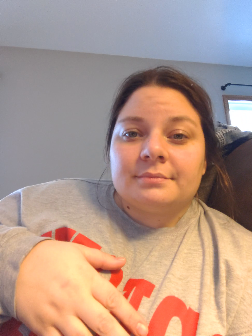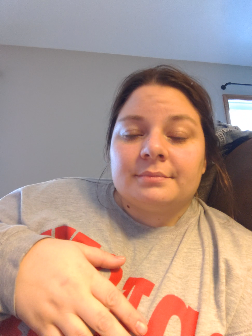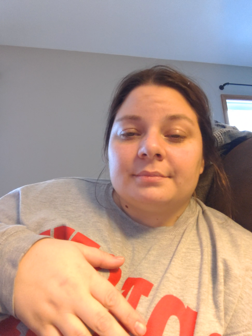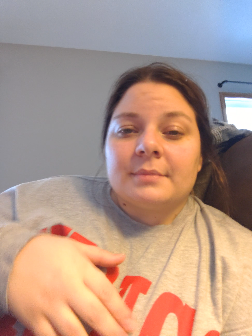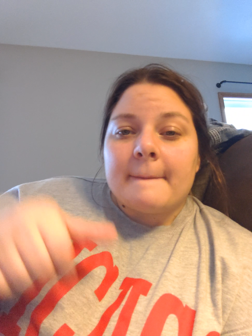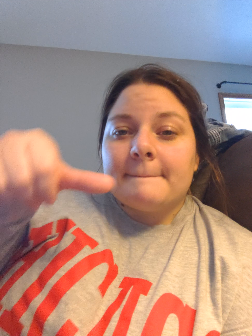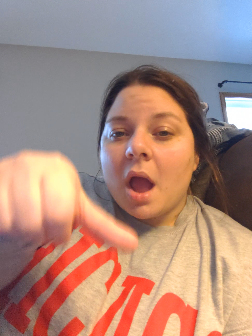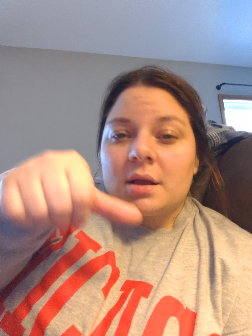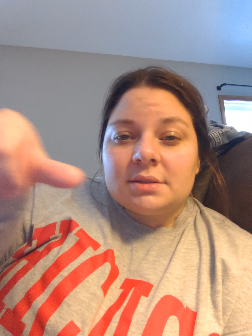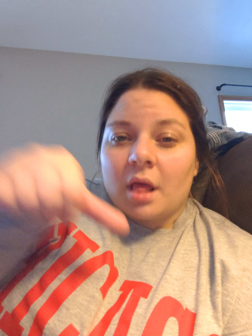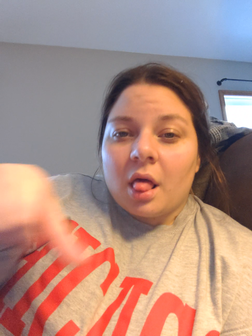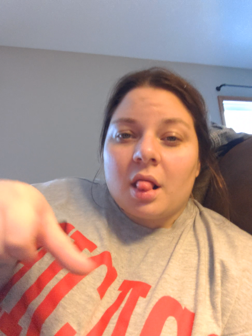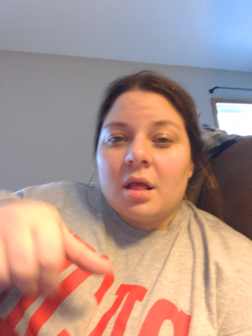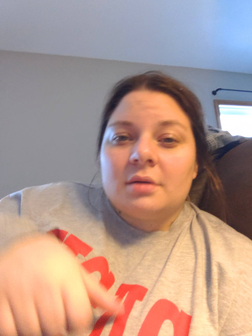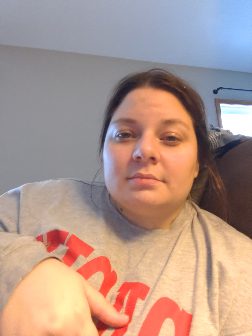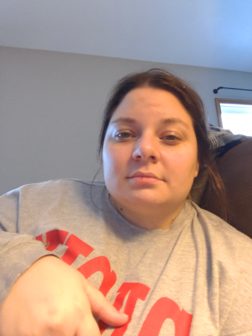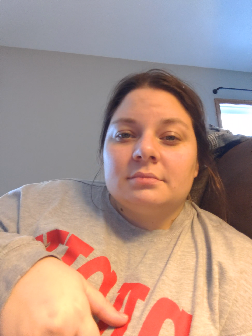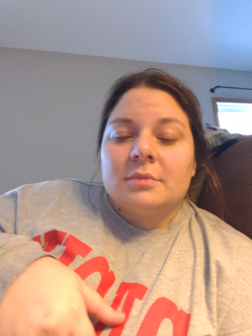puzzle